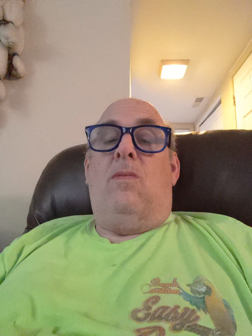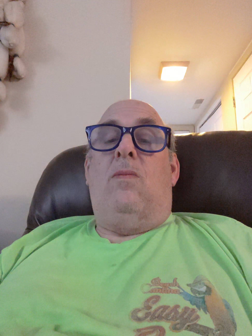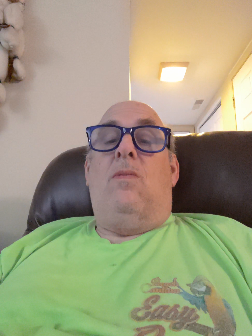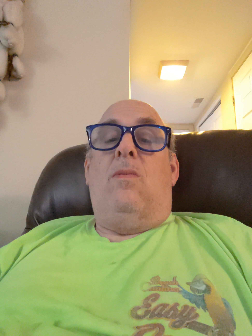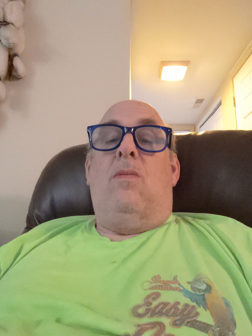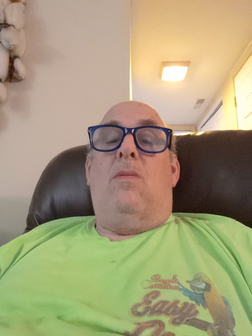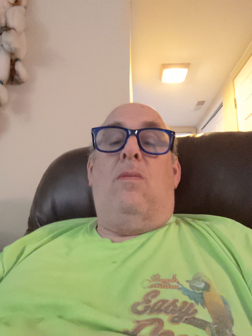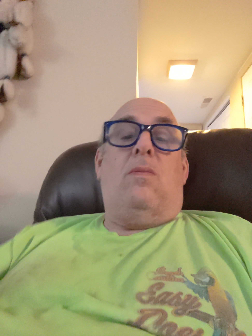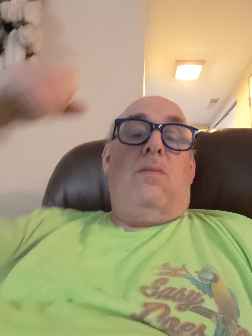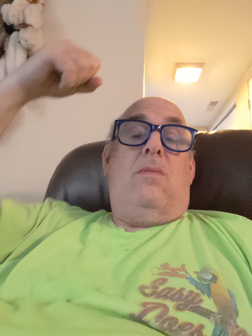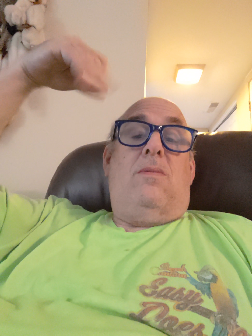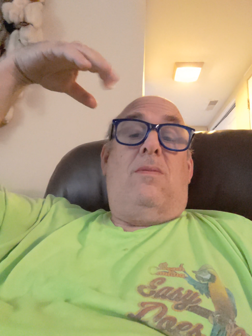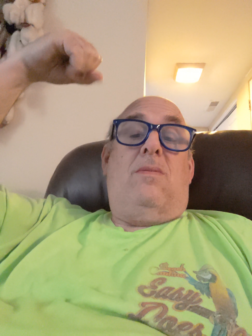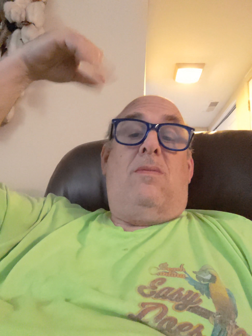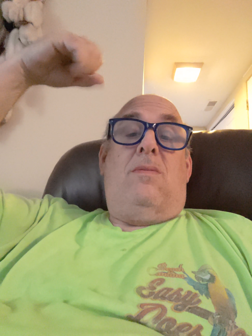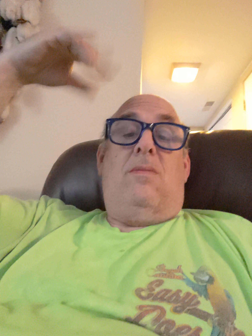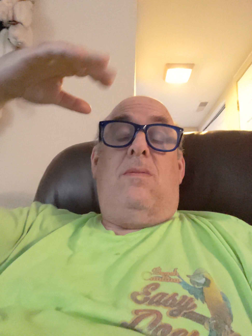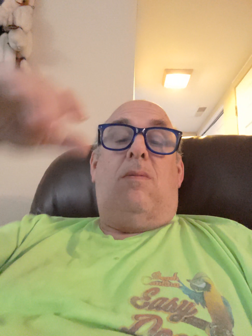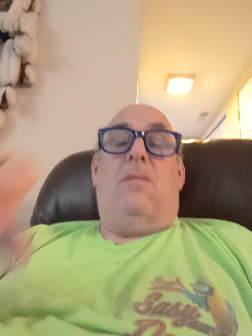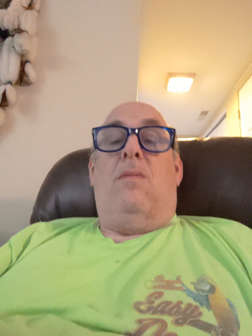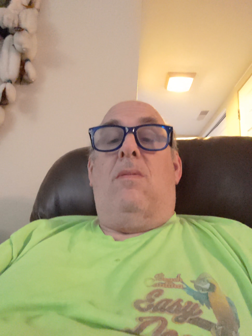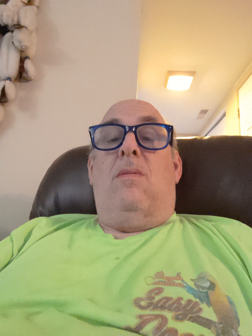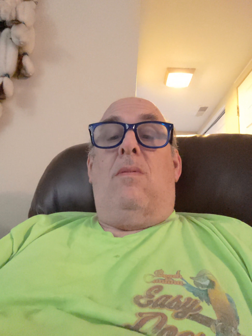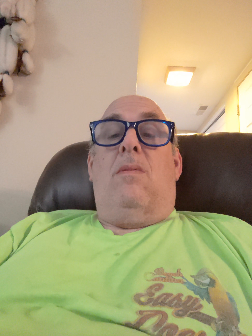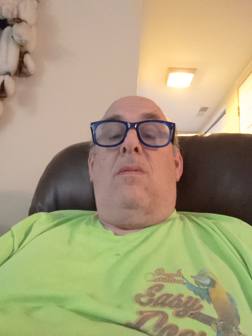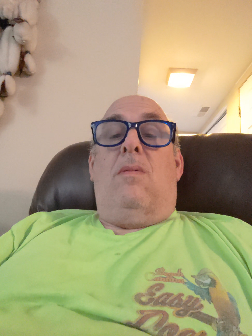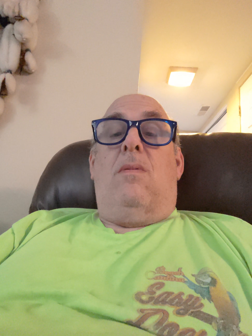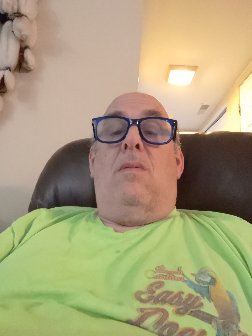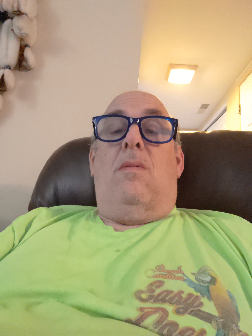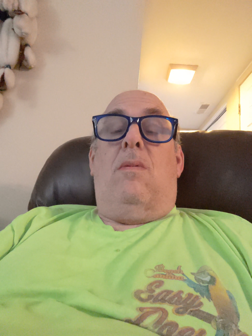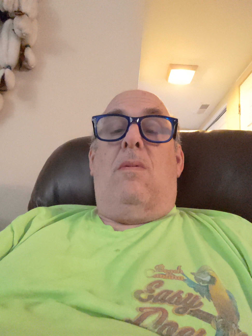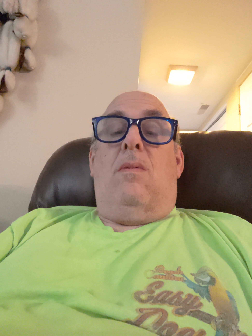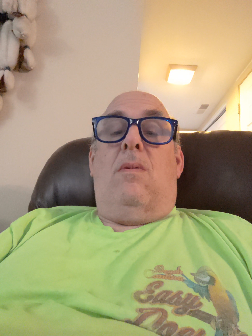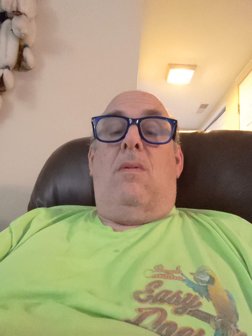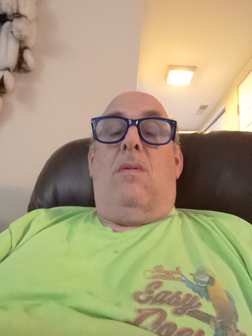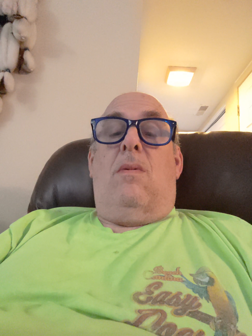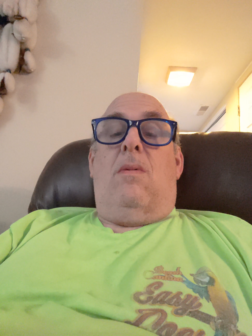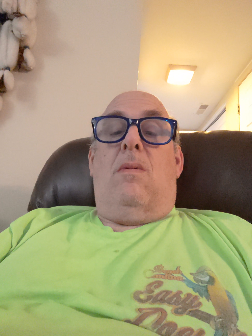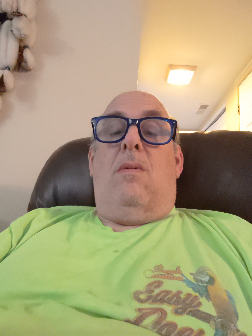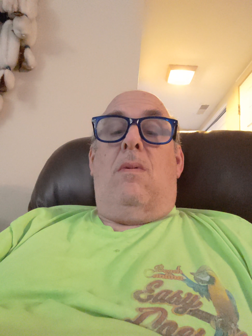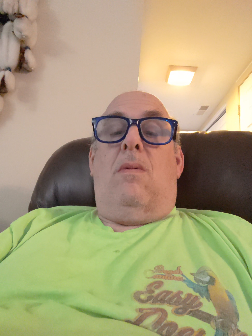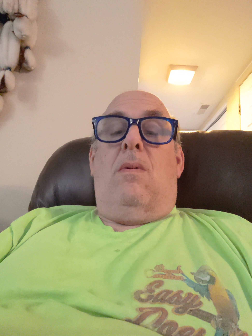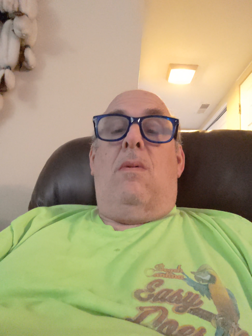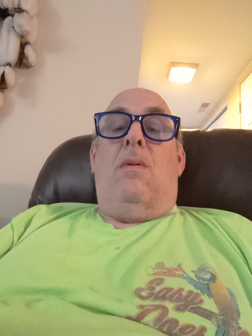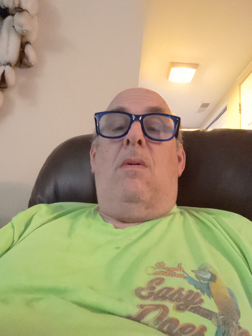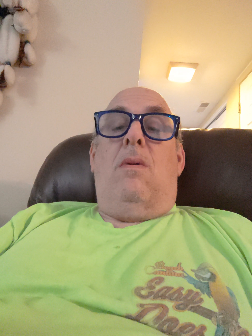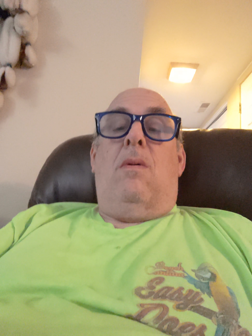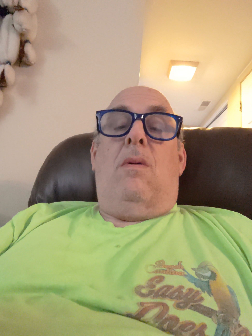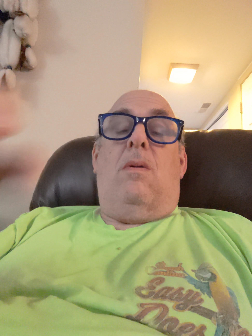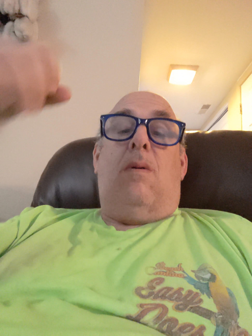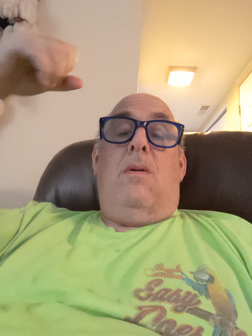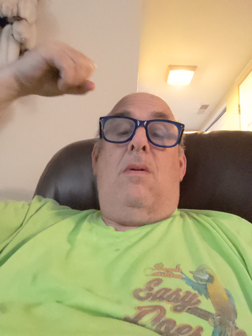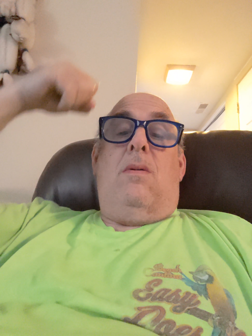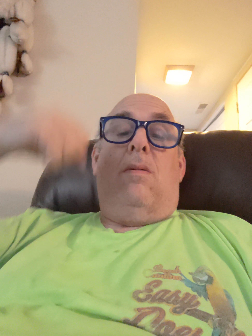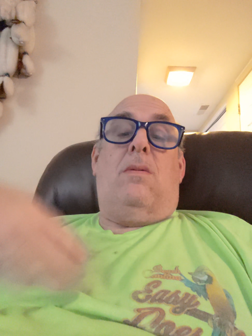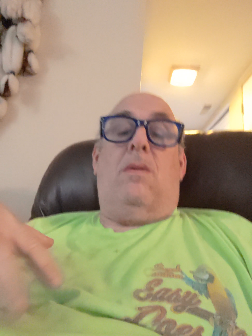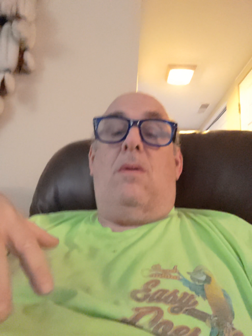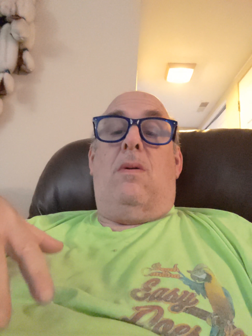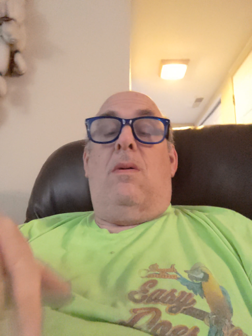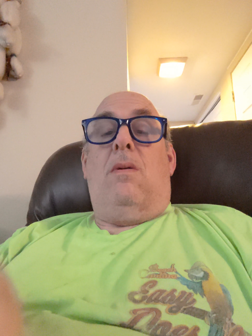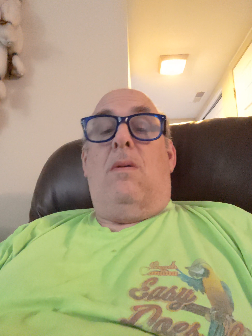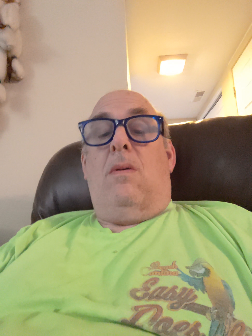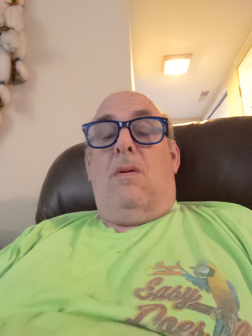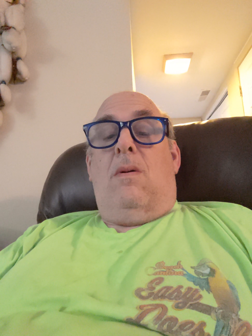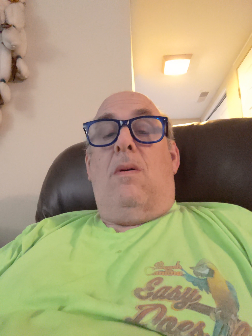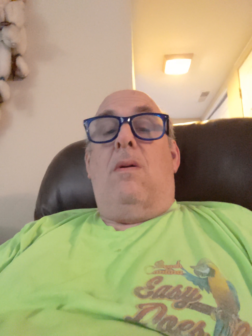shower